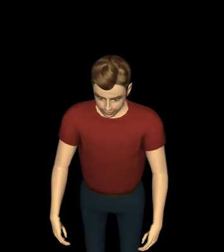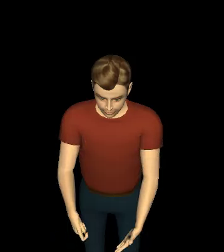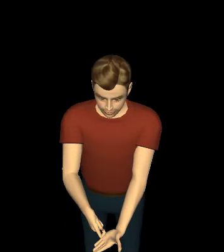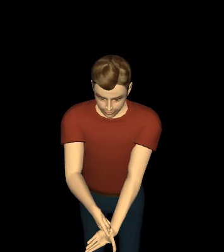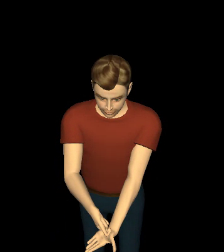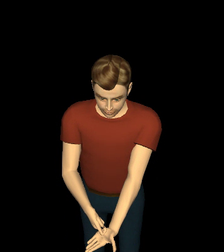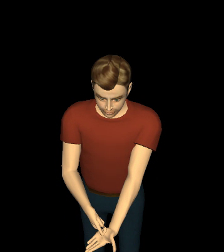يشتري